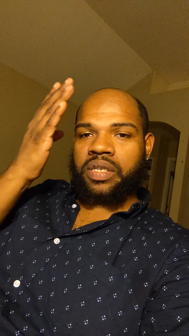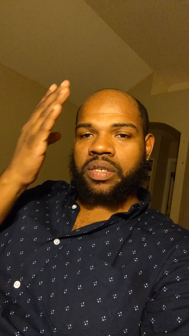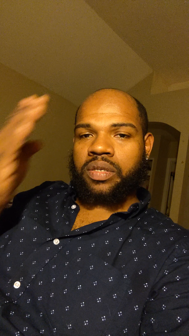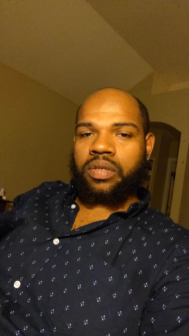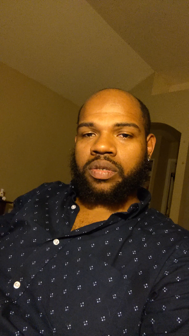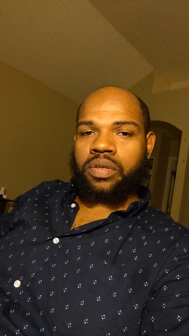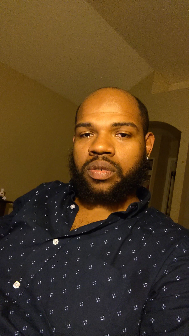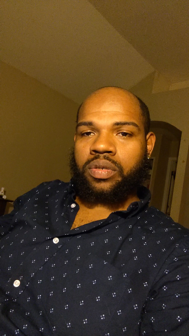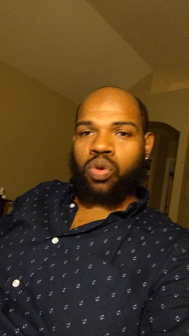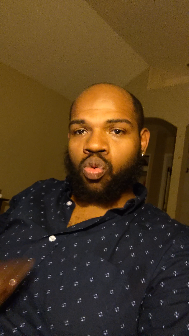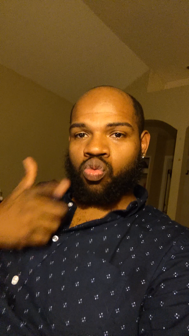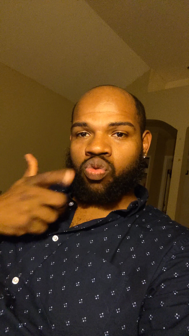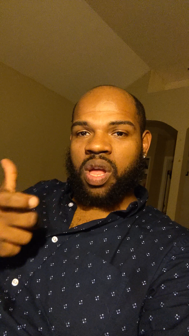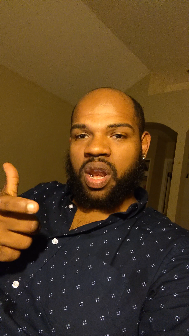run